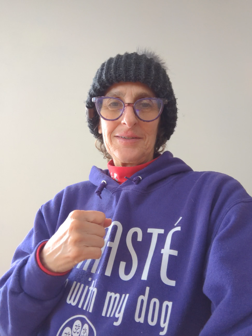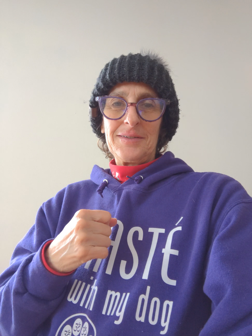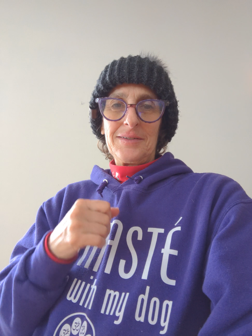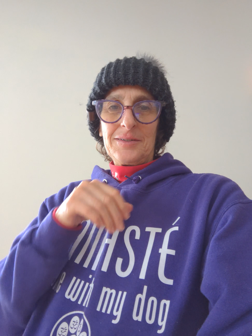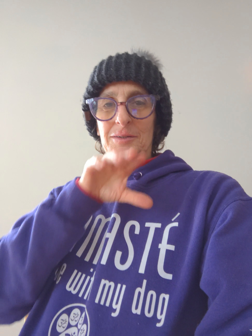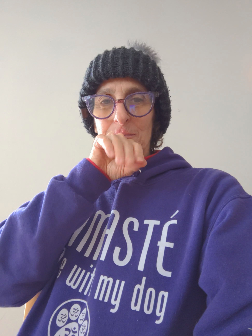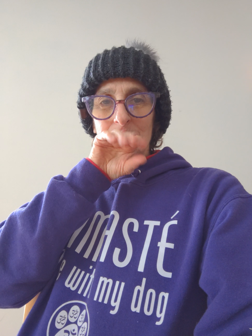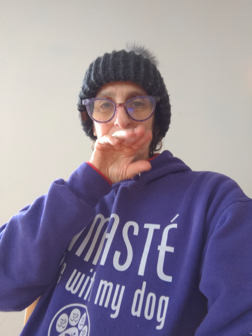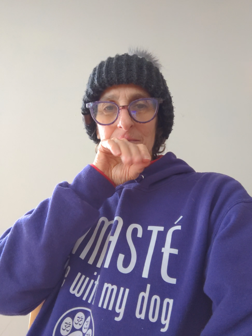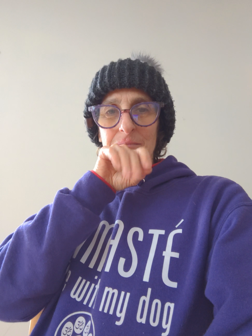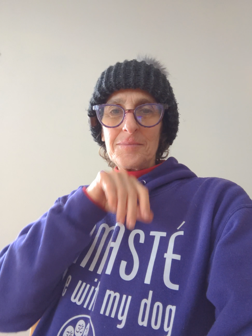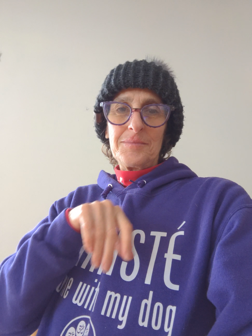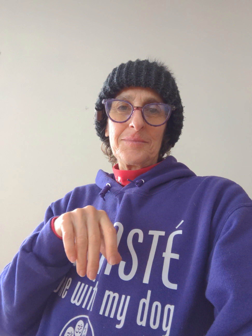goose